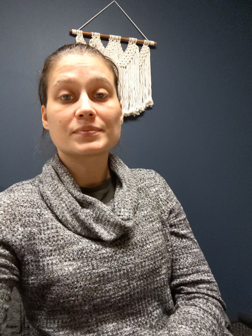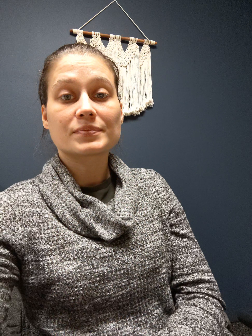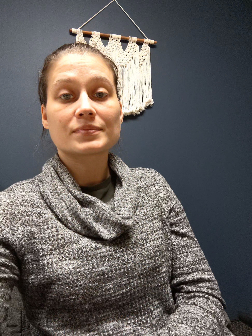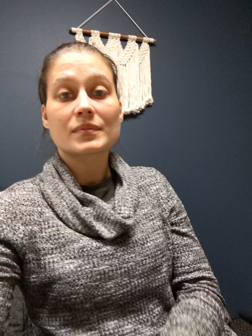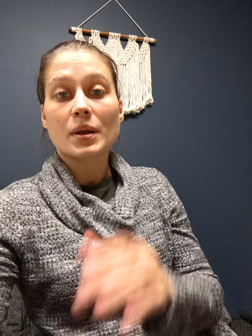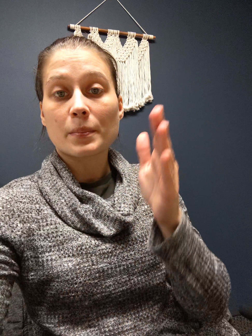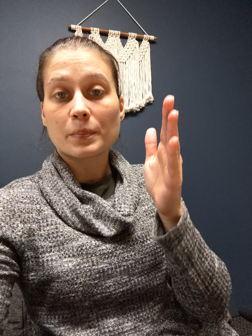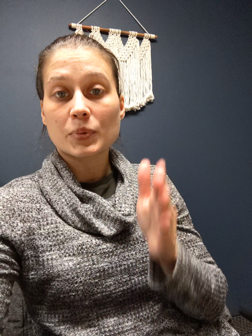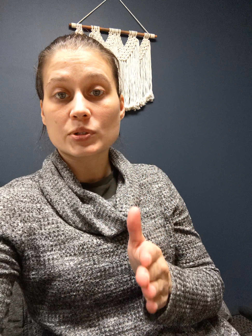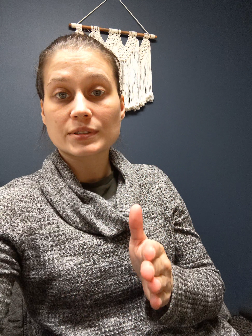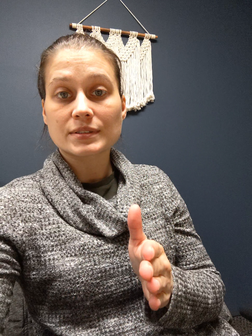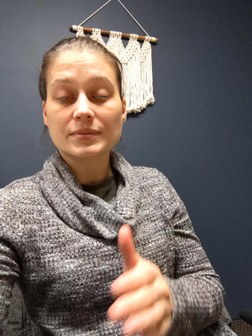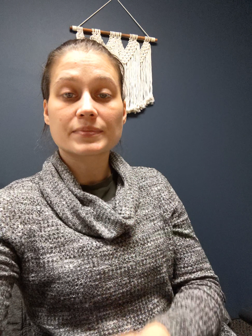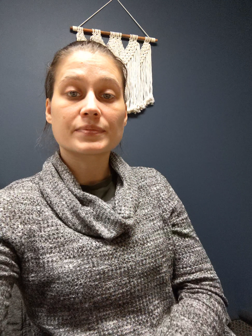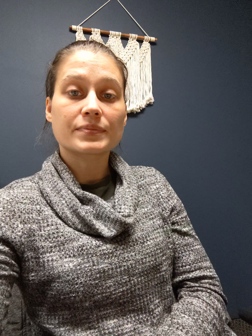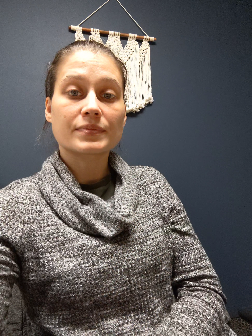person